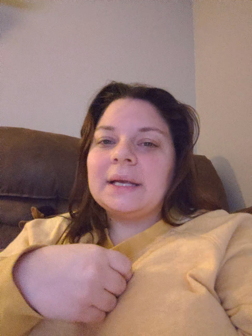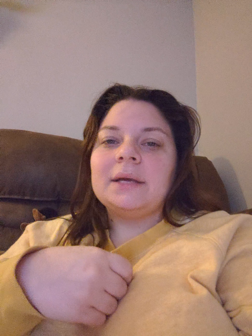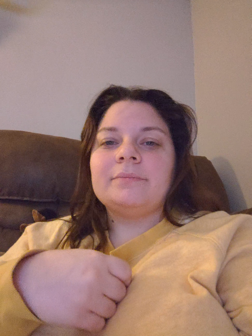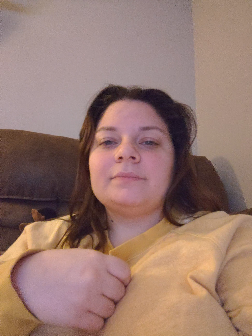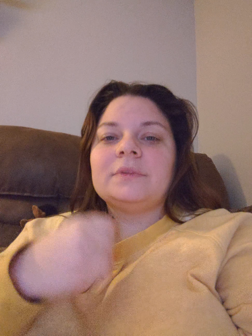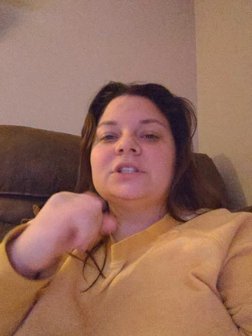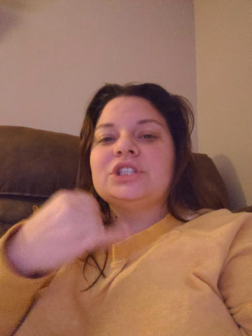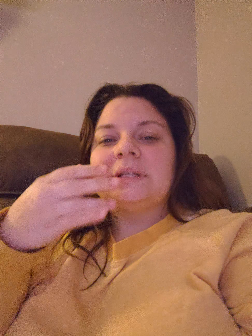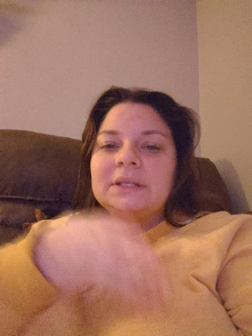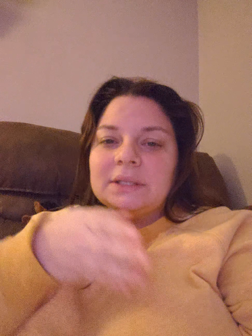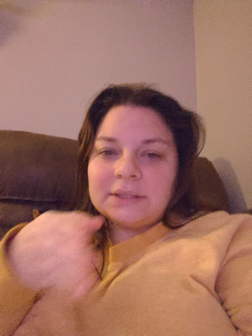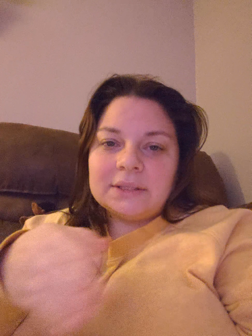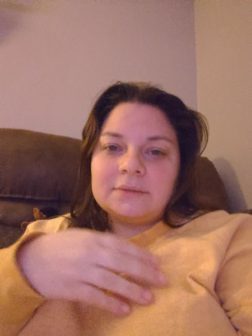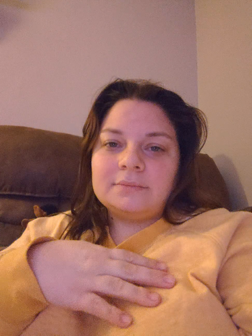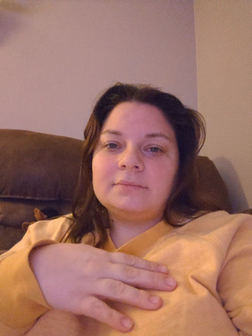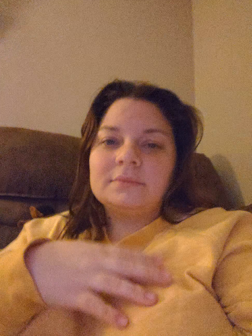jeans